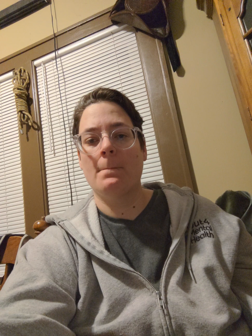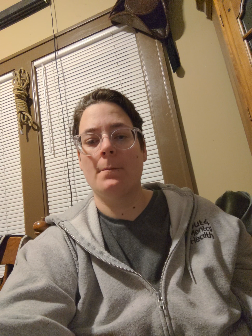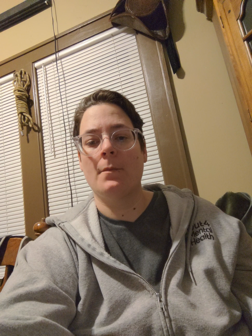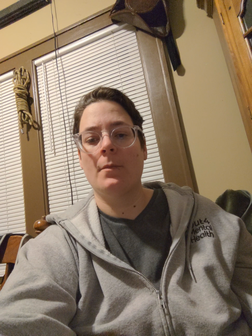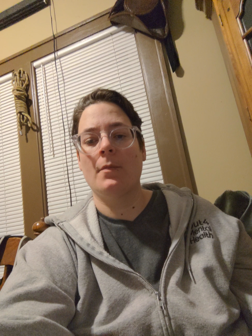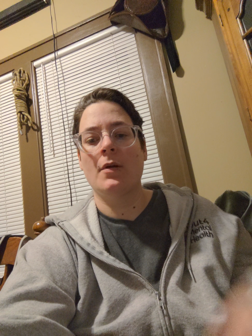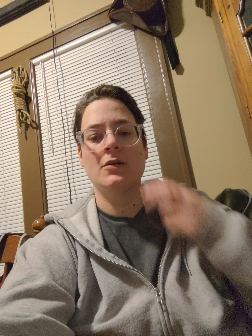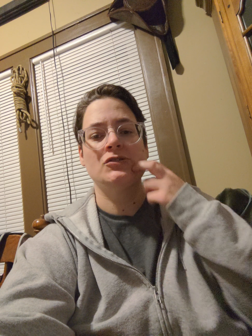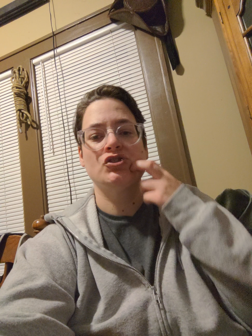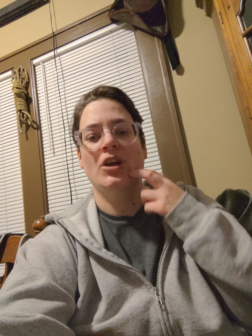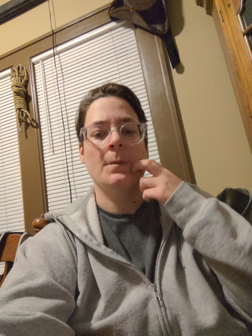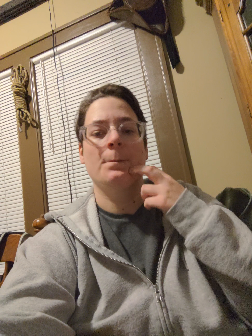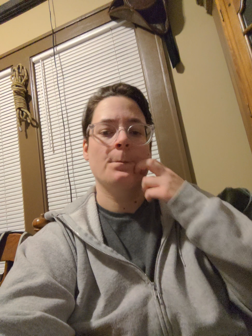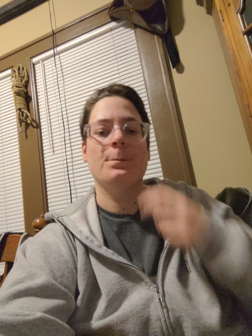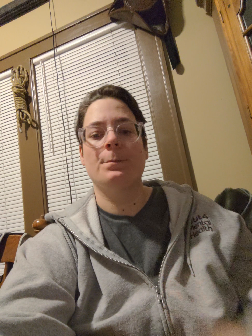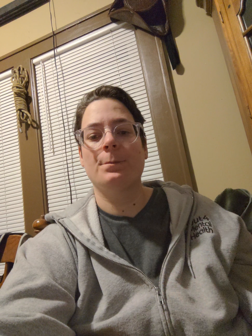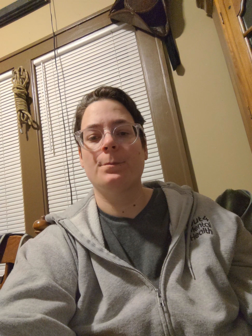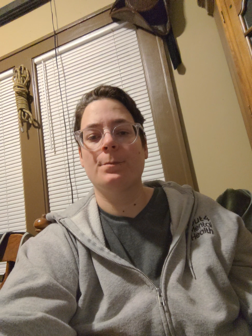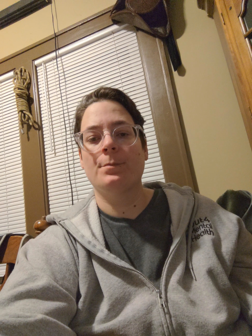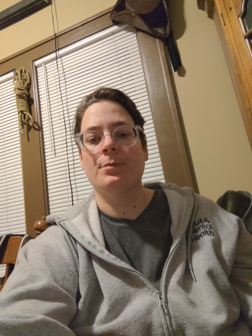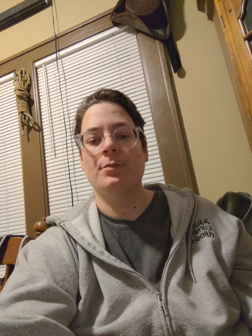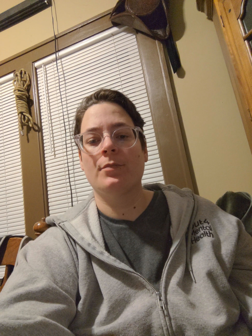gum